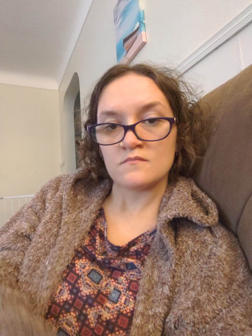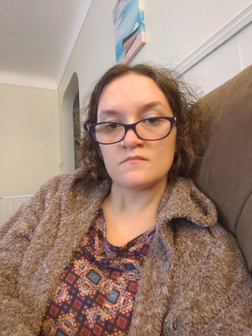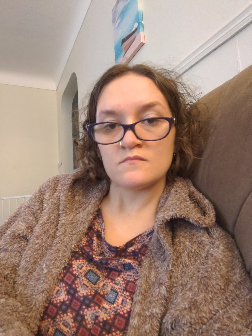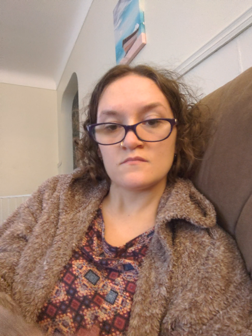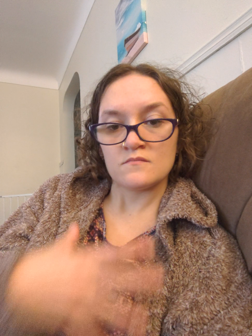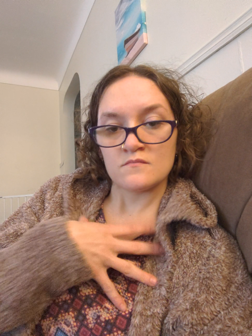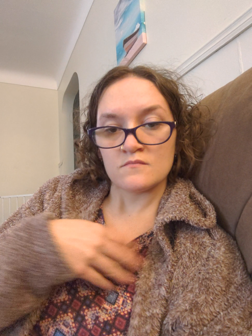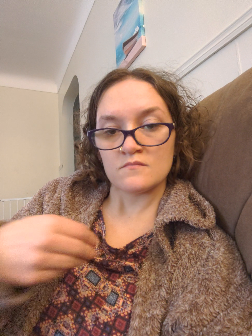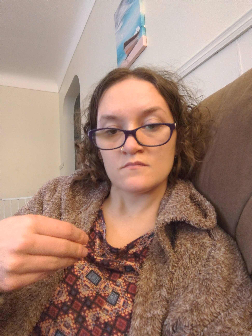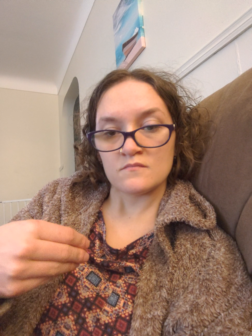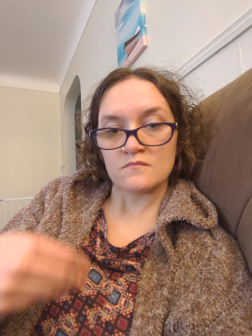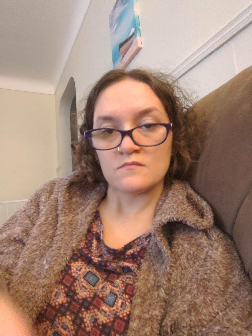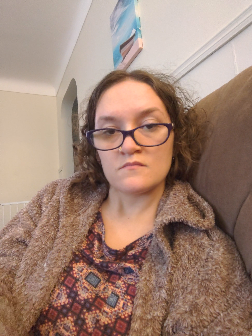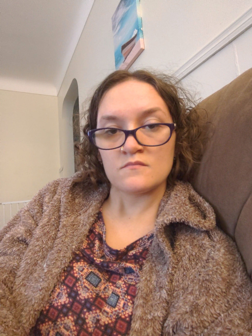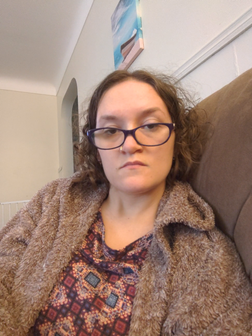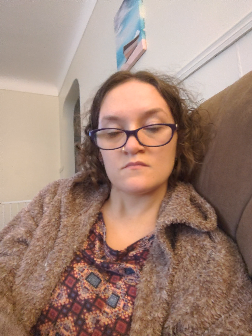white